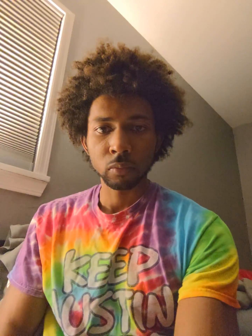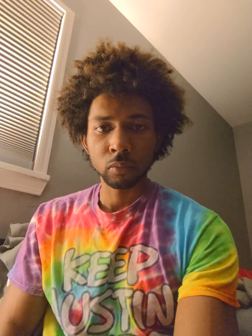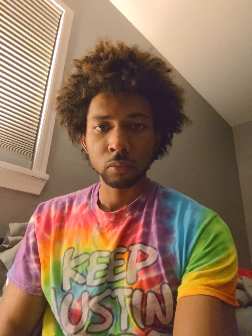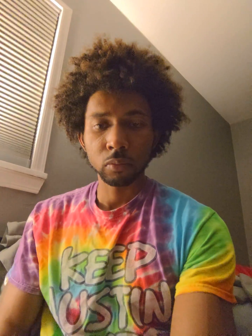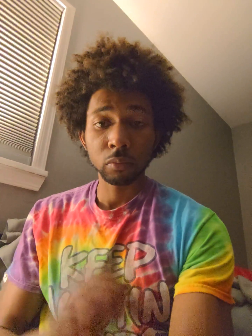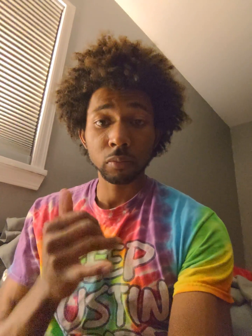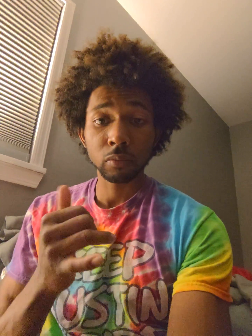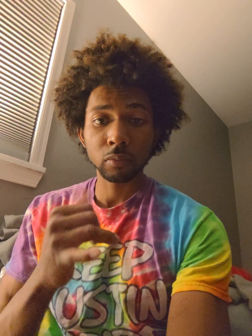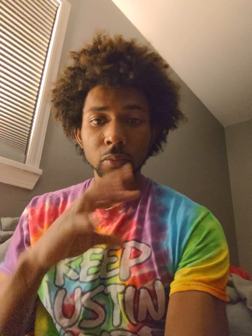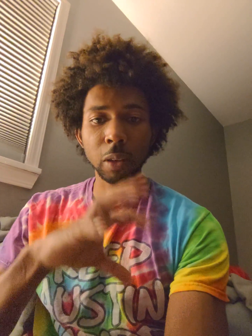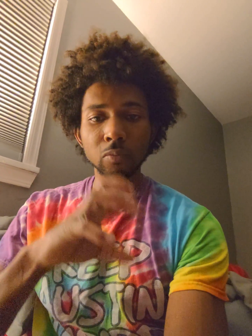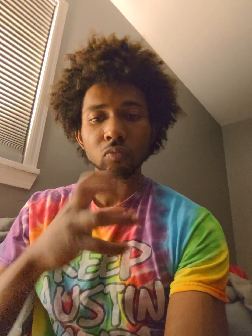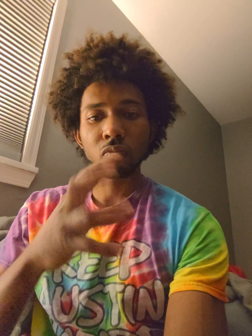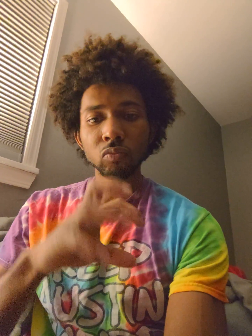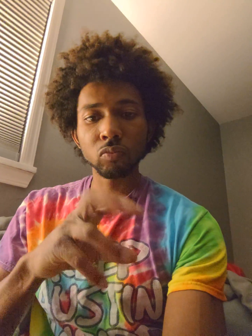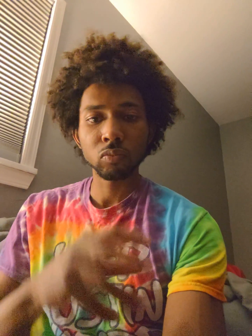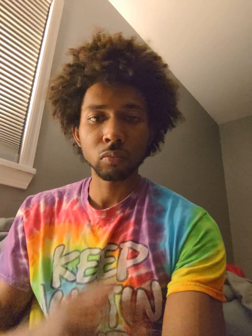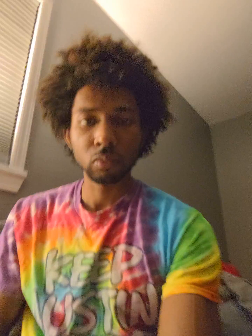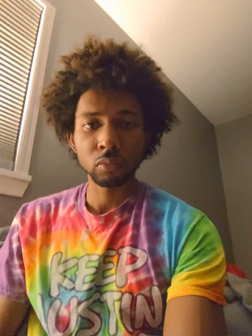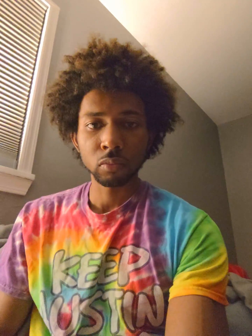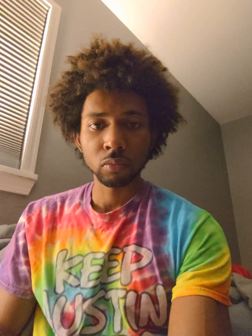play dough